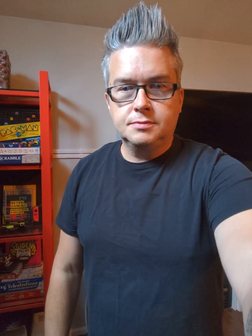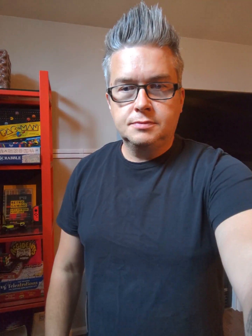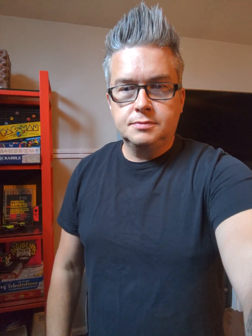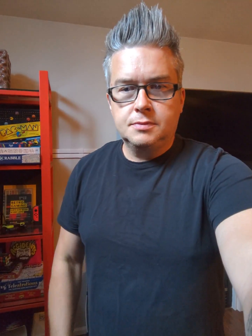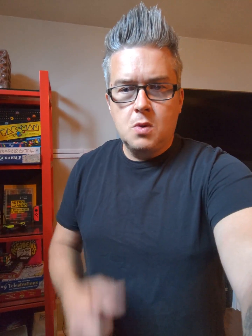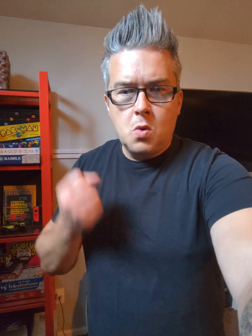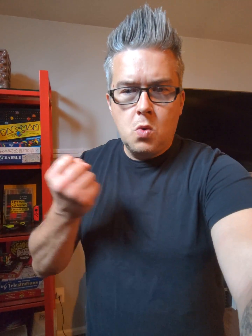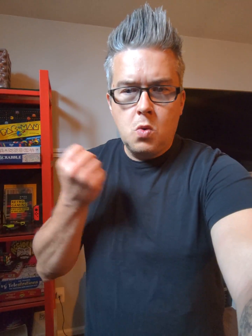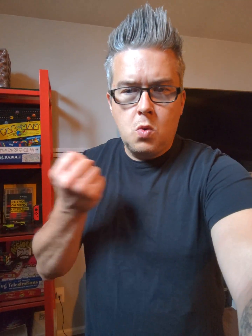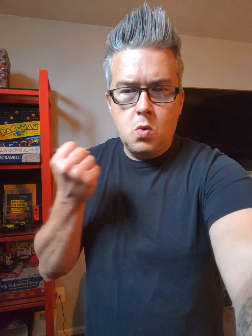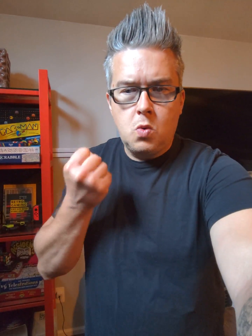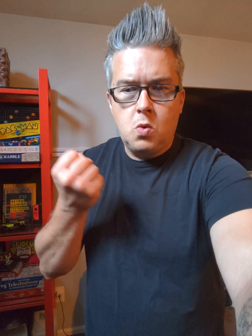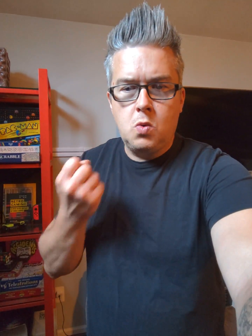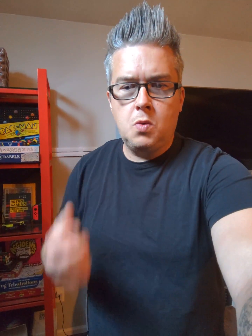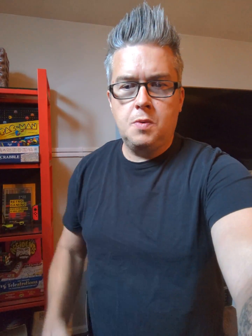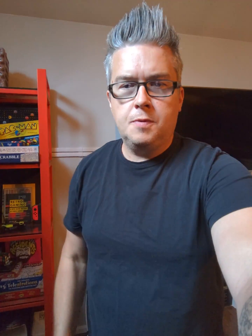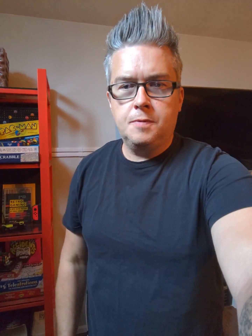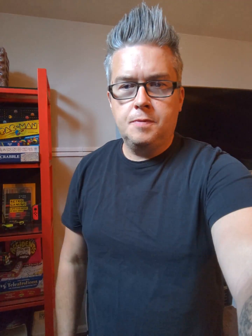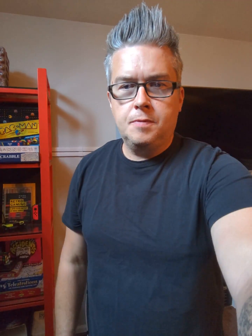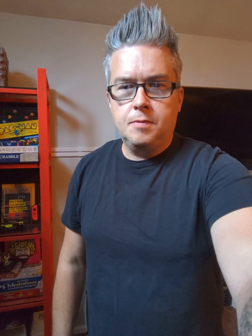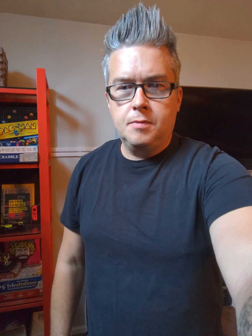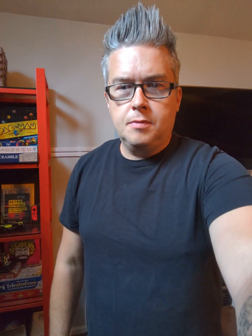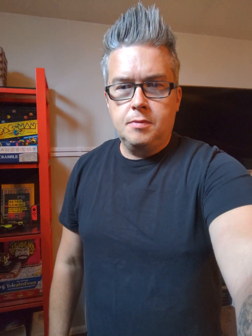hold